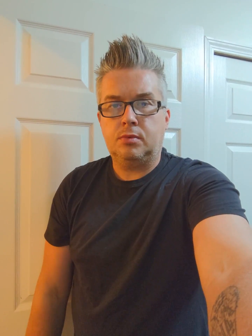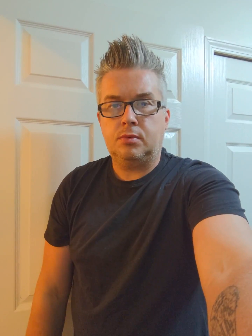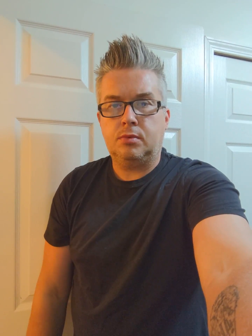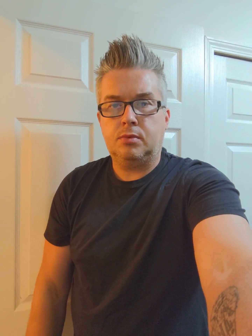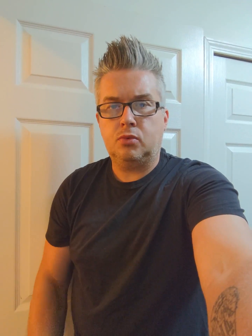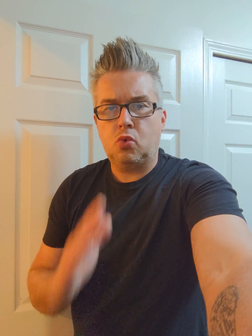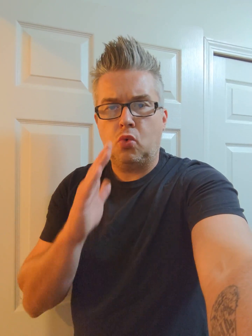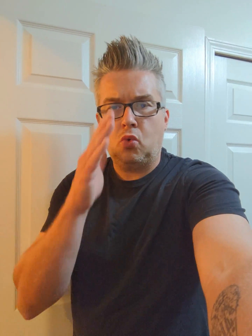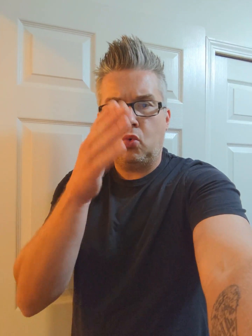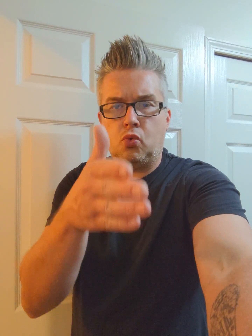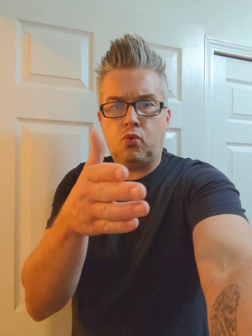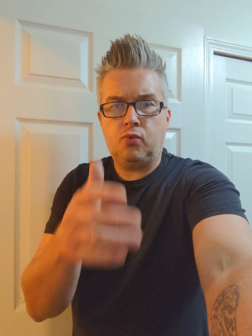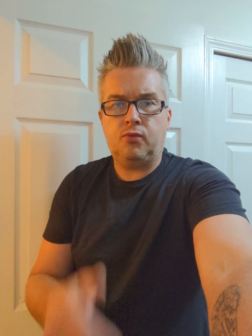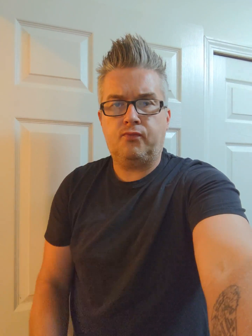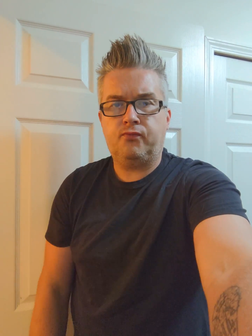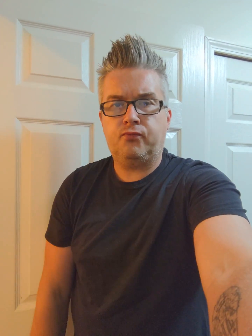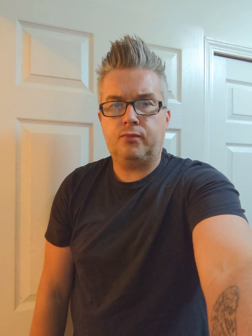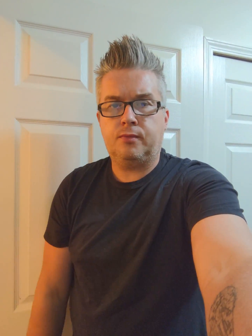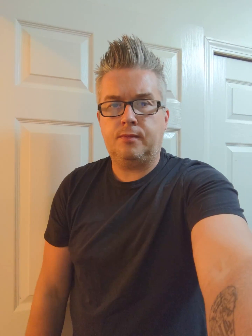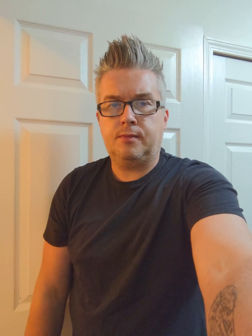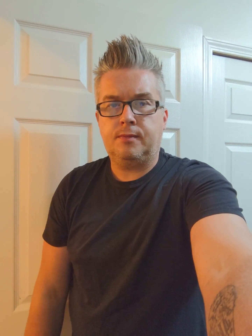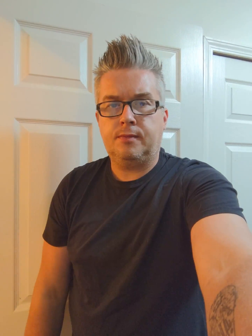over